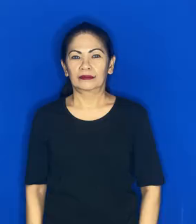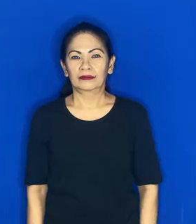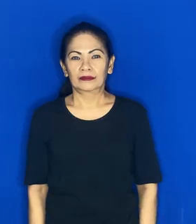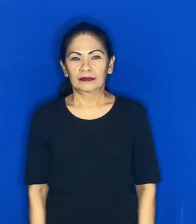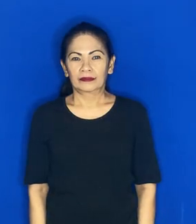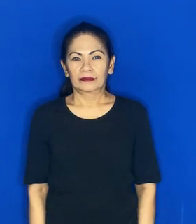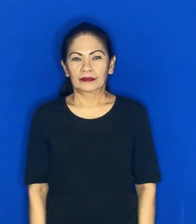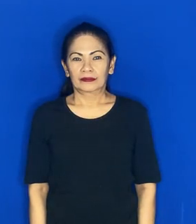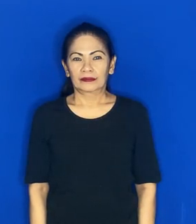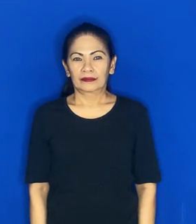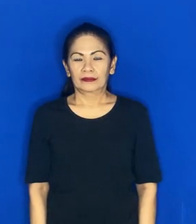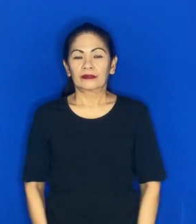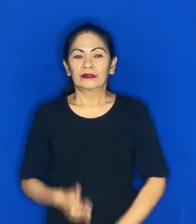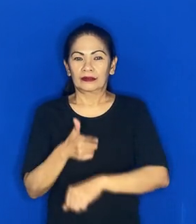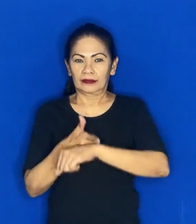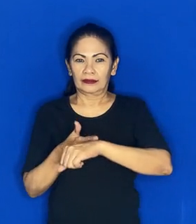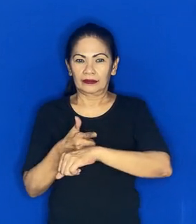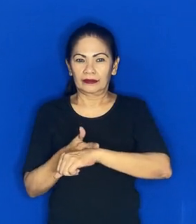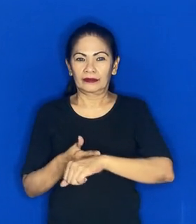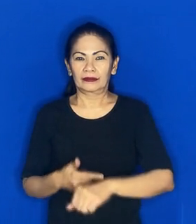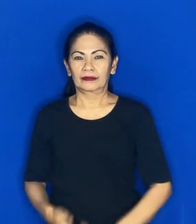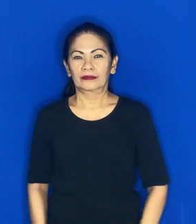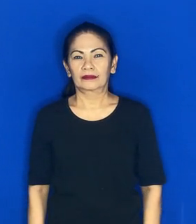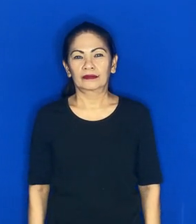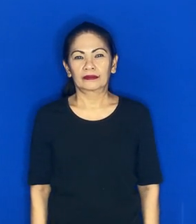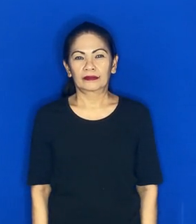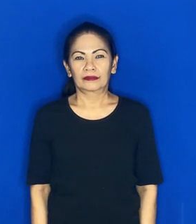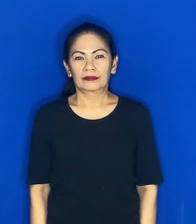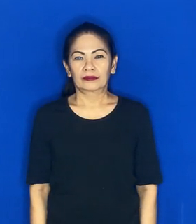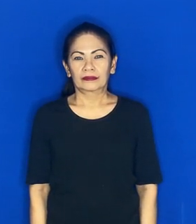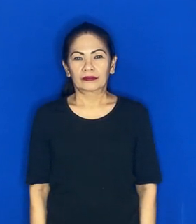gray